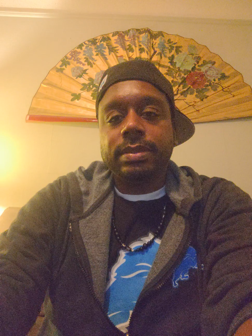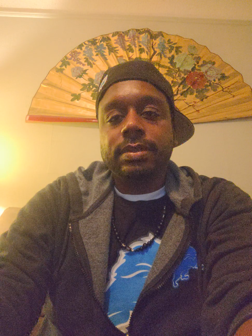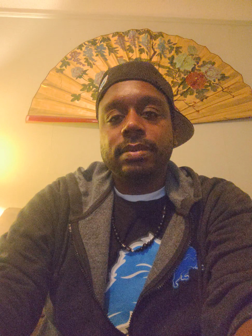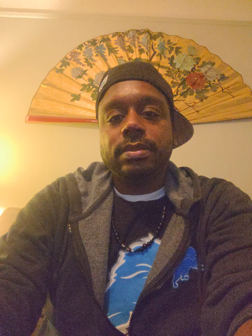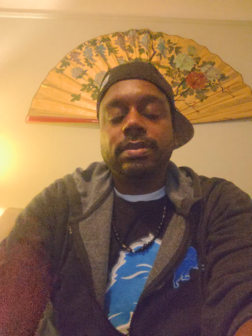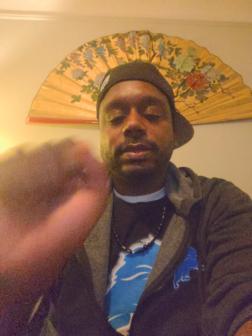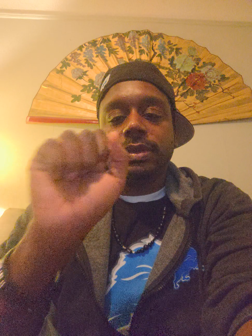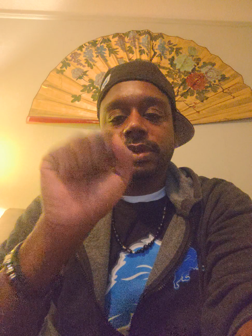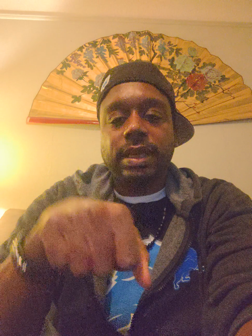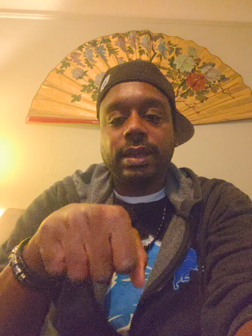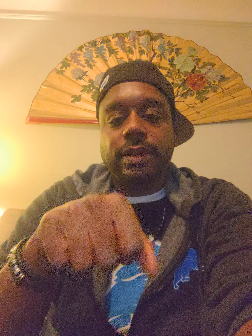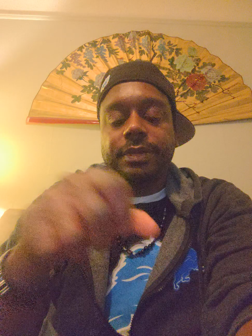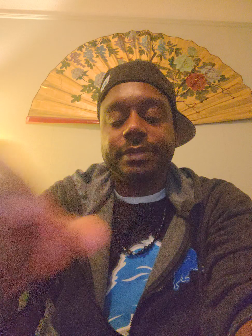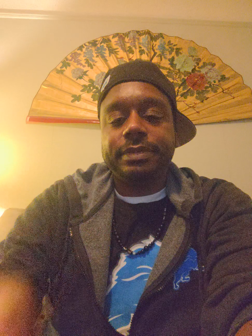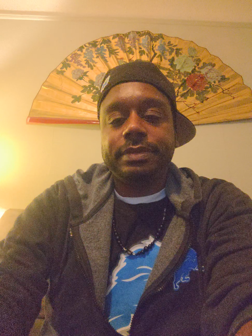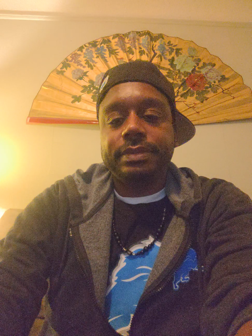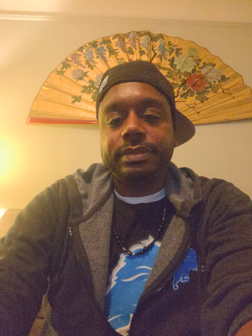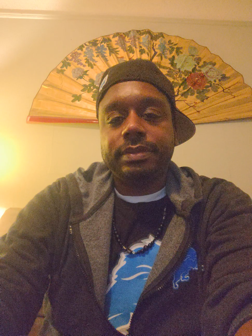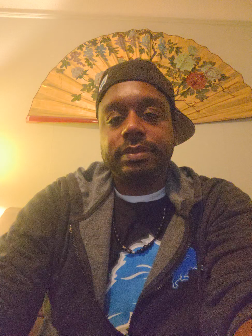can